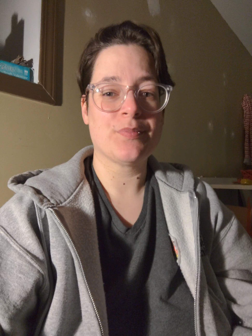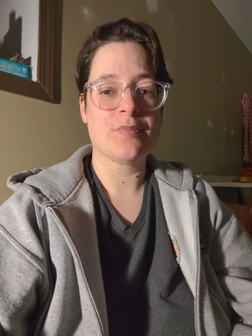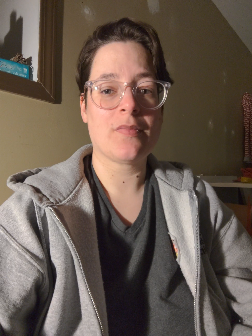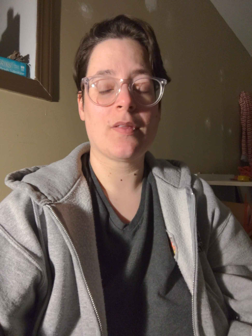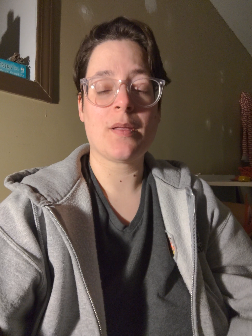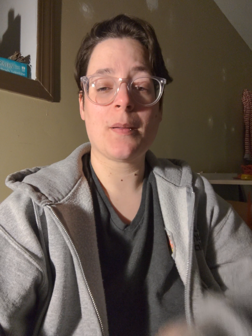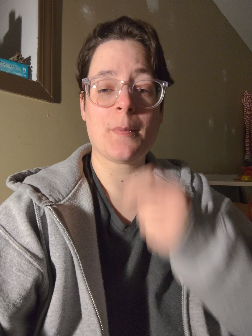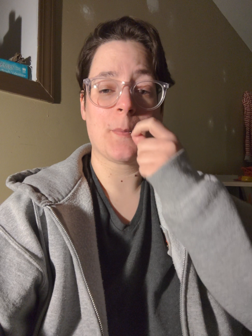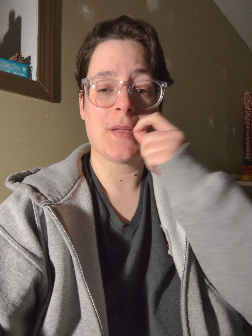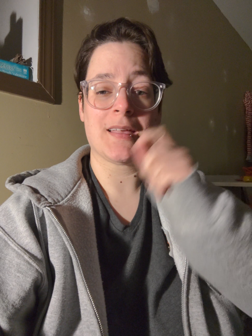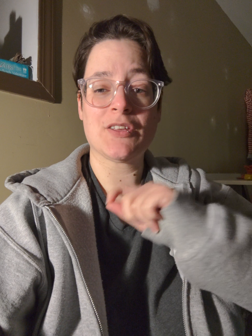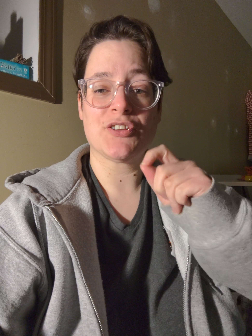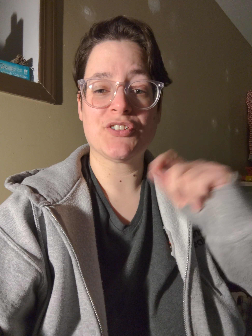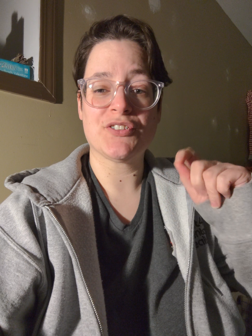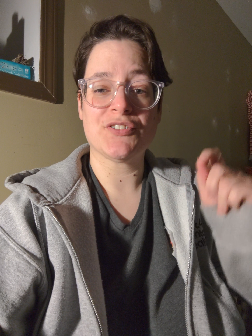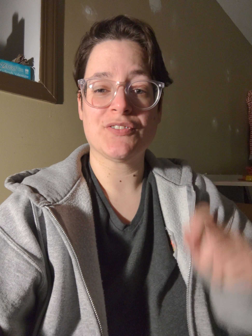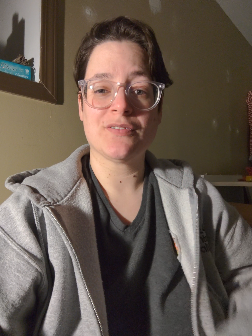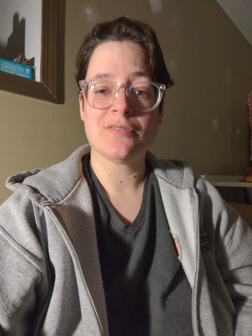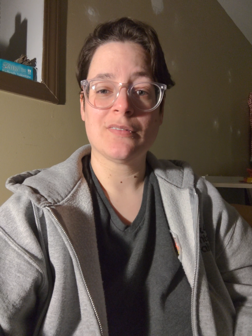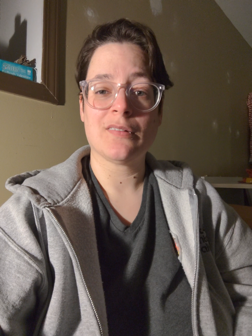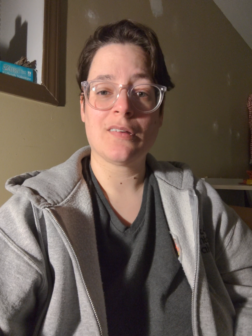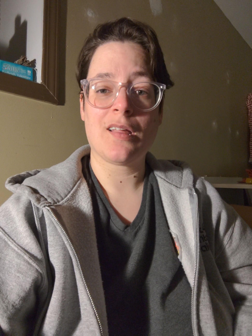pencil